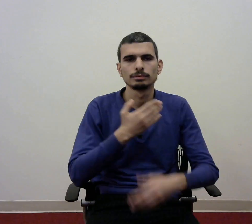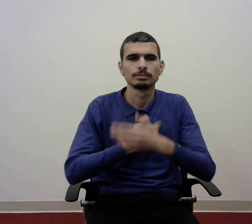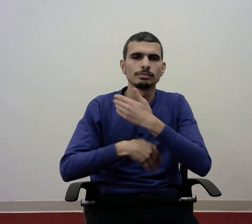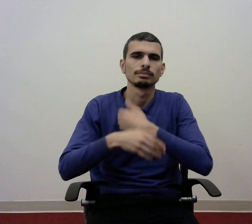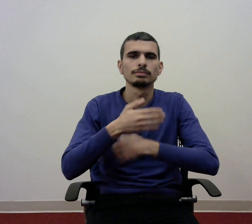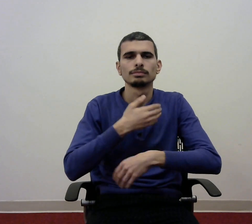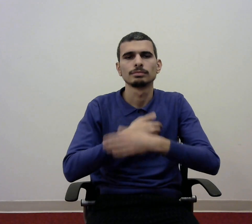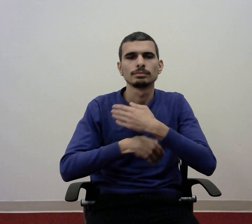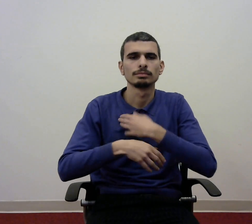əlil